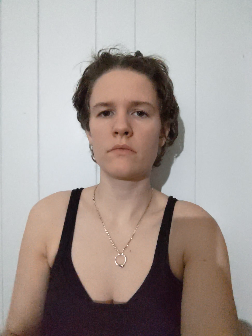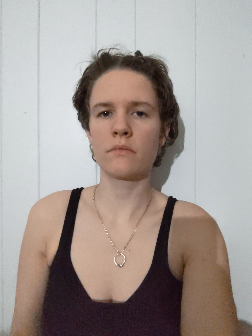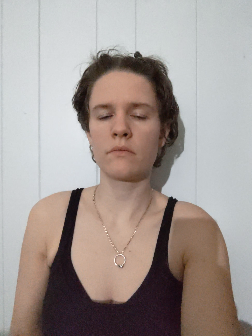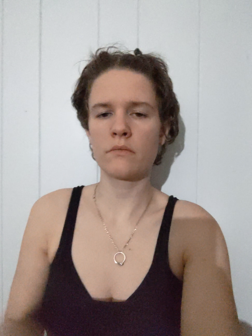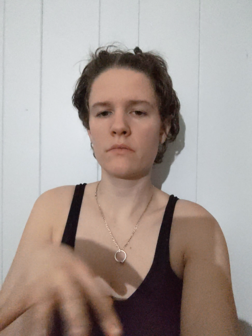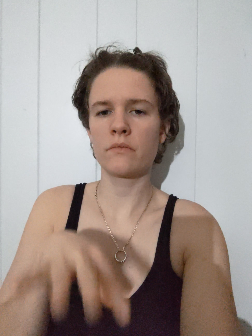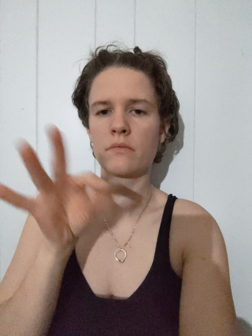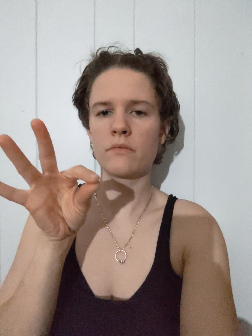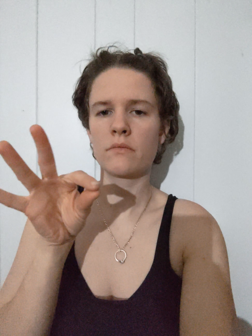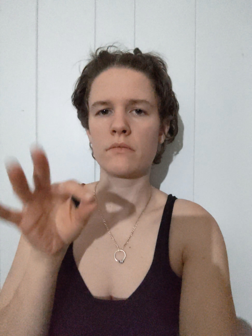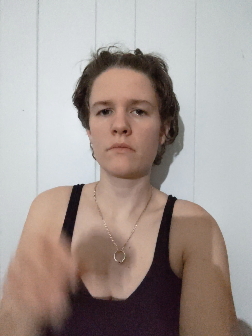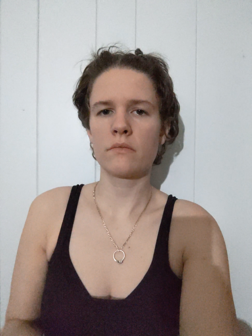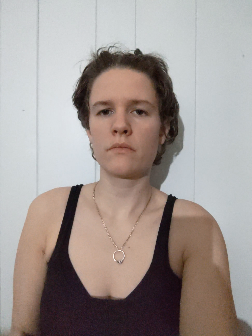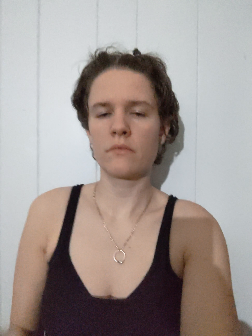find